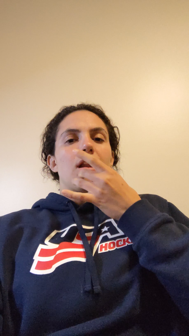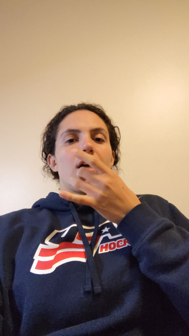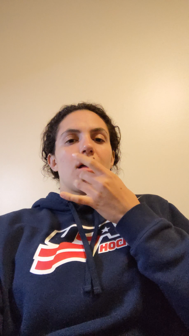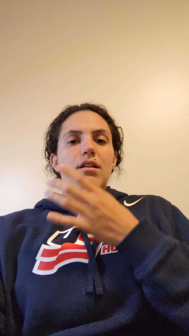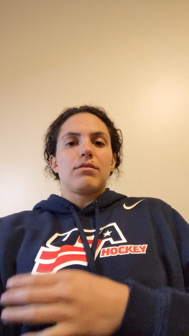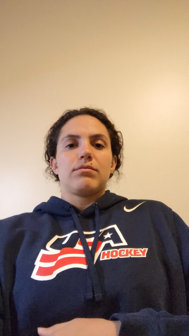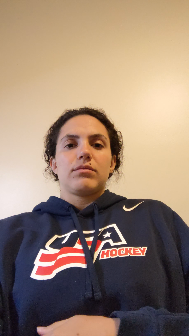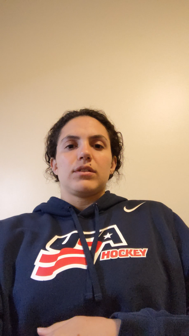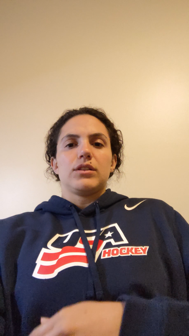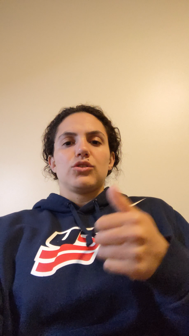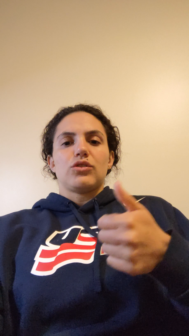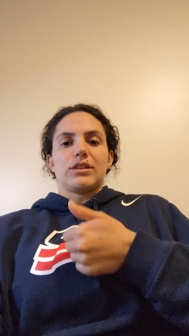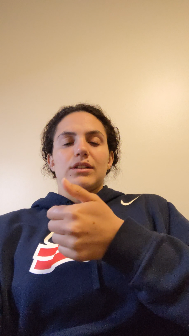chase